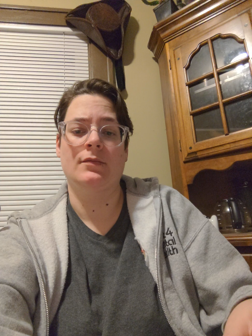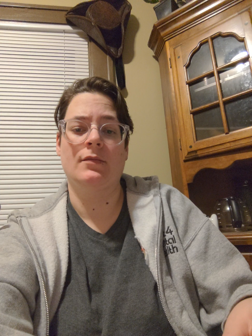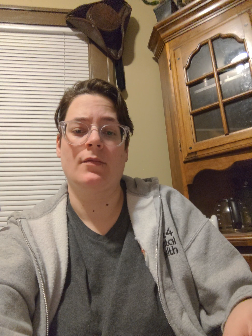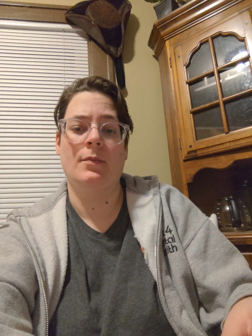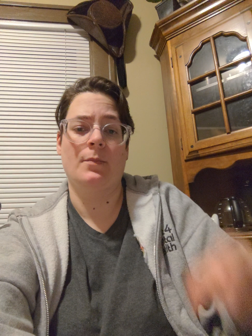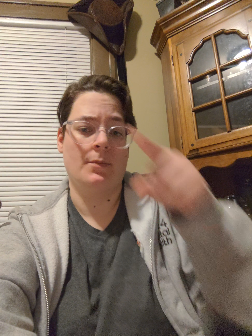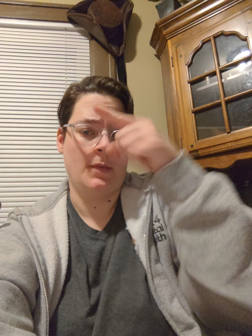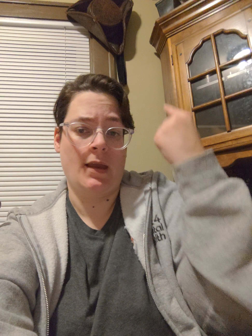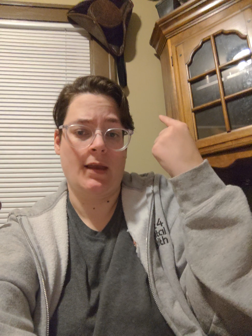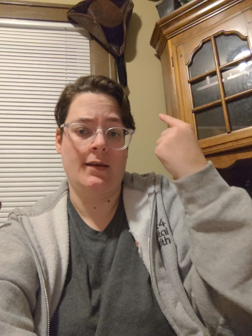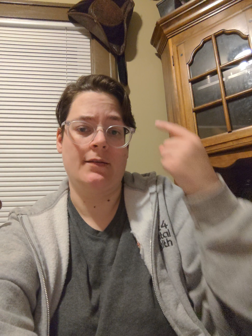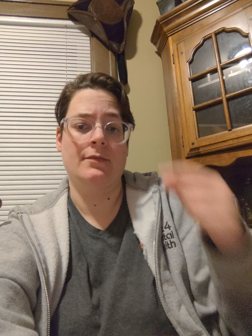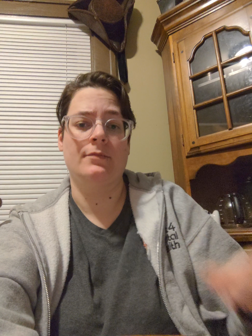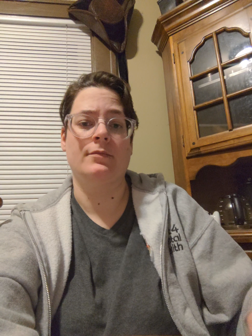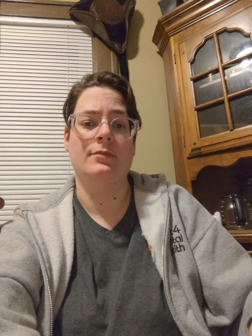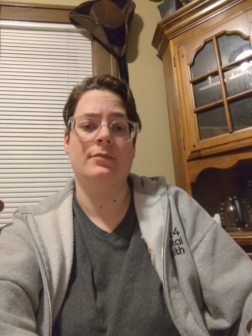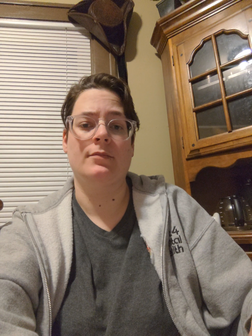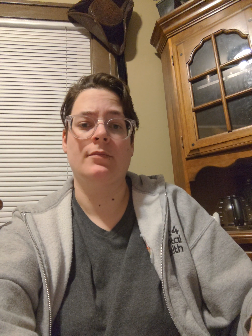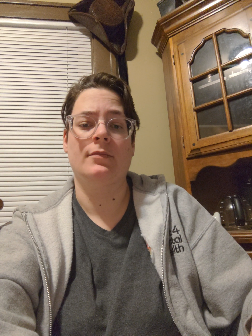black